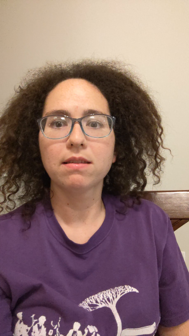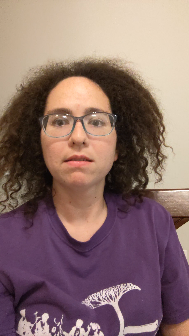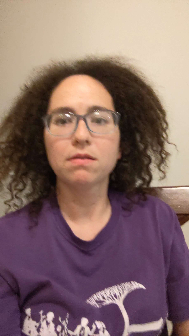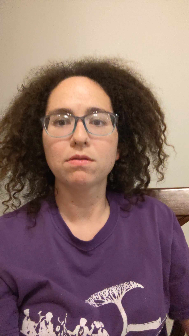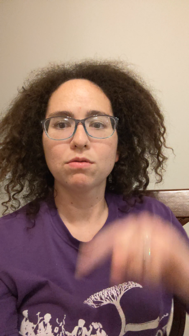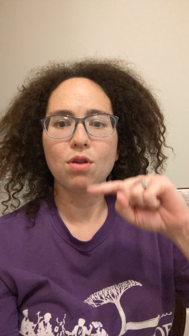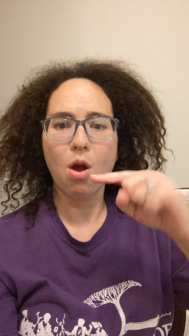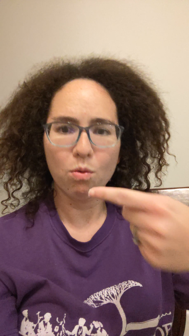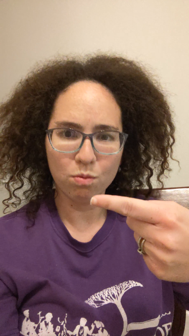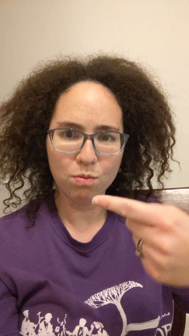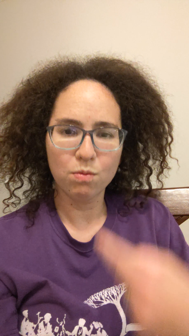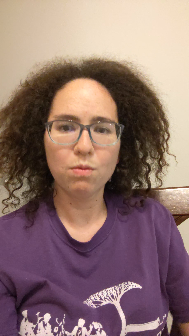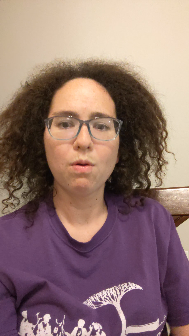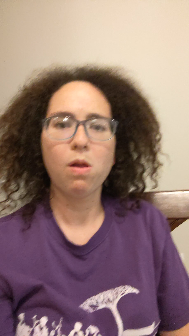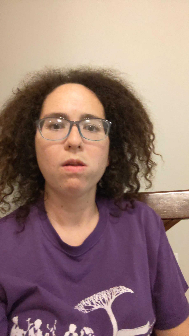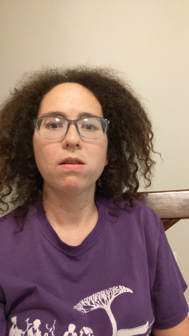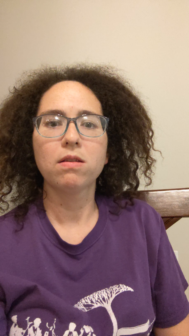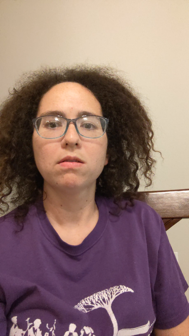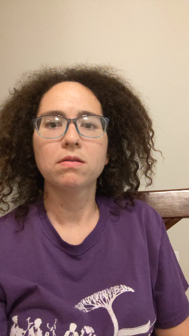hurt